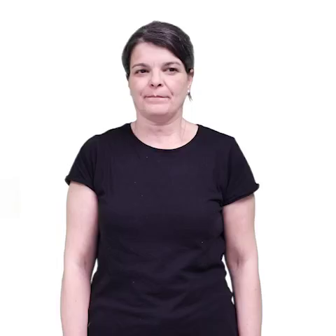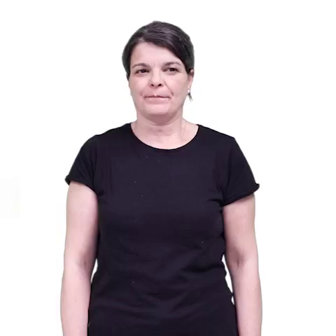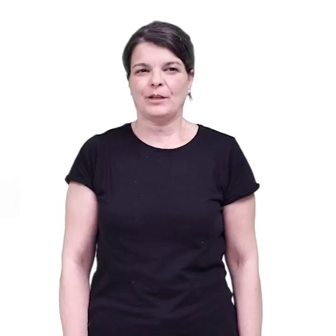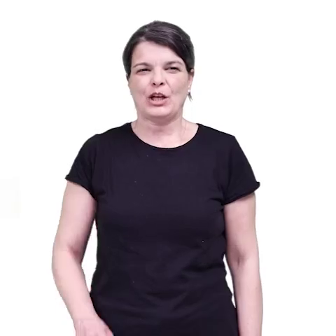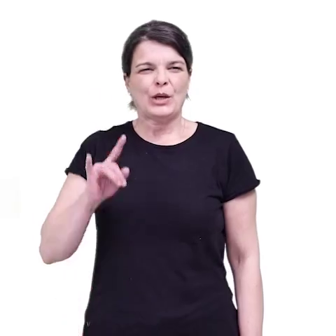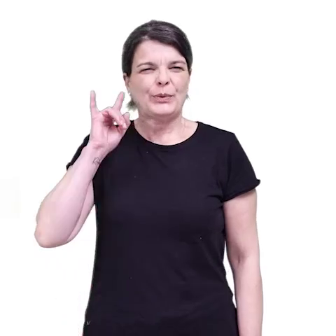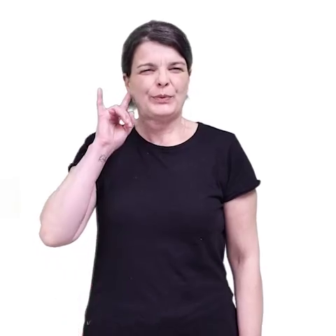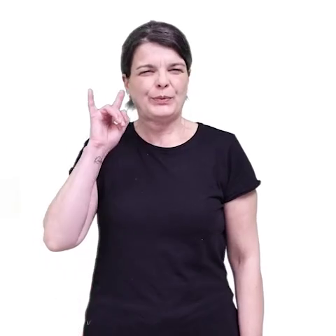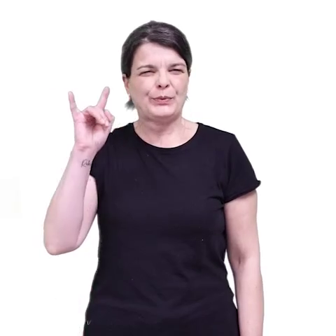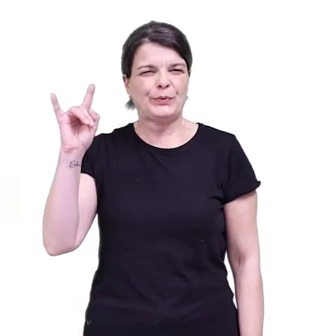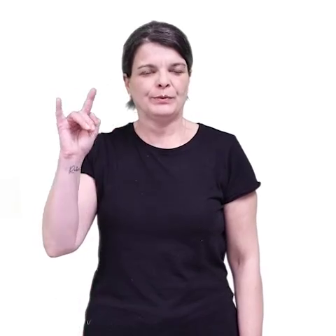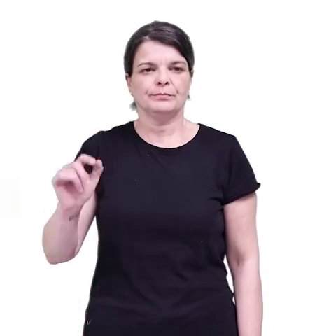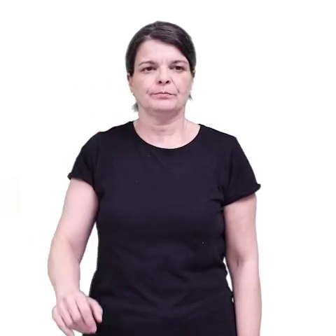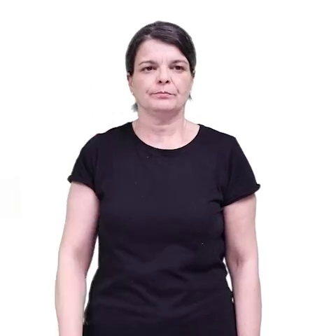acufeno